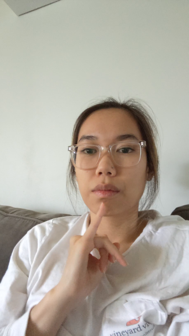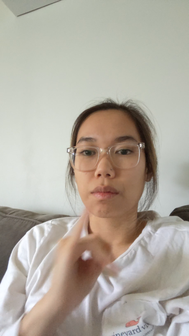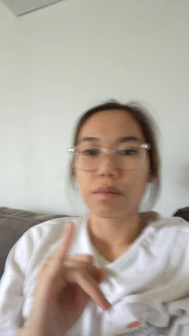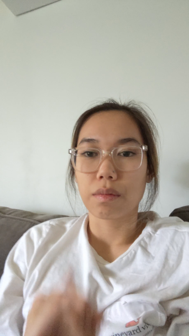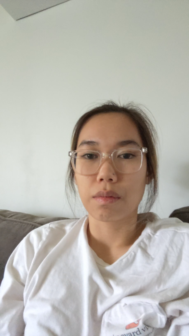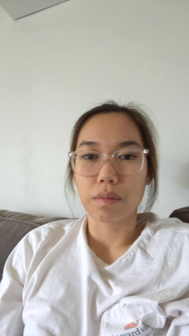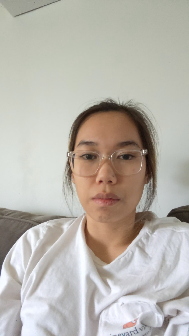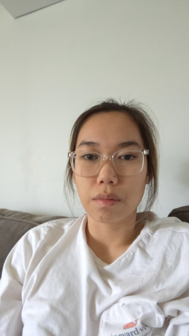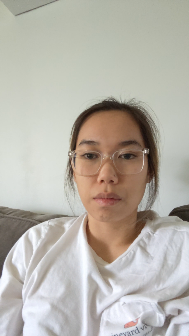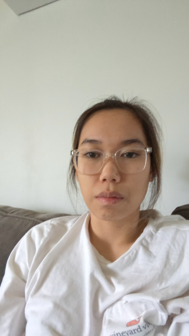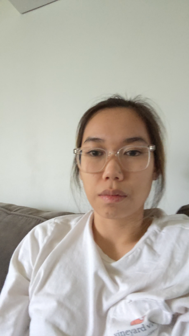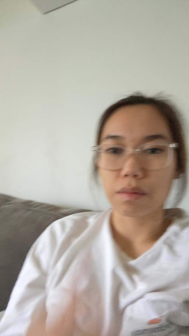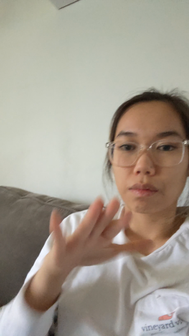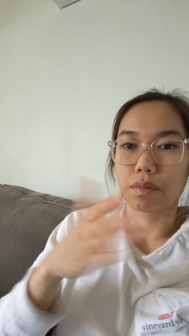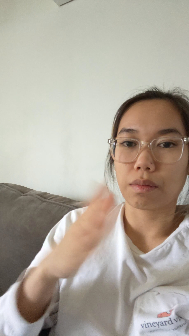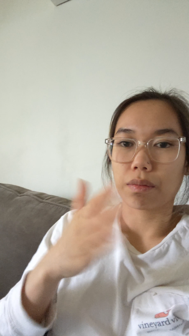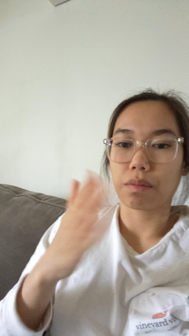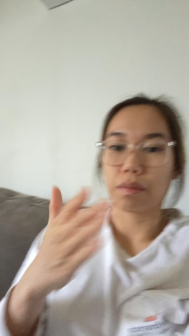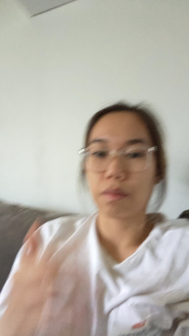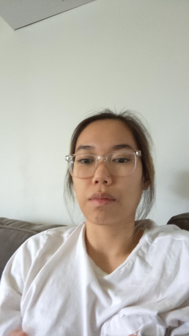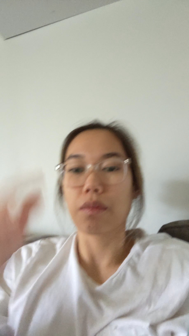cook